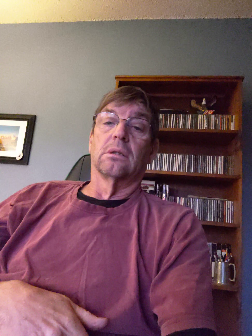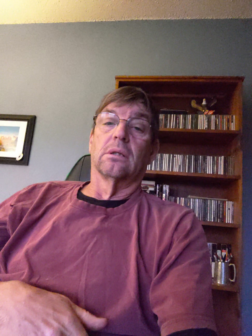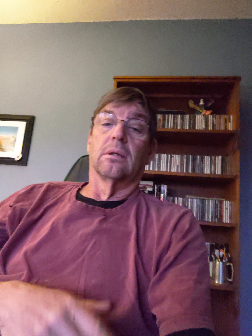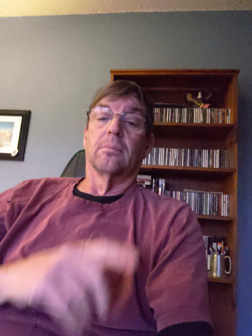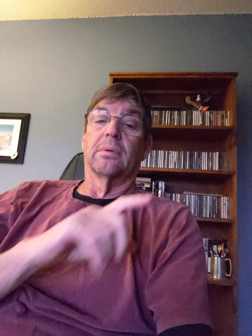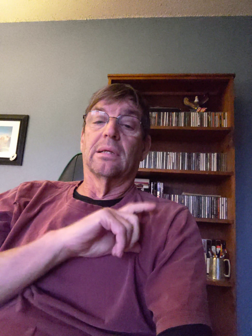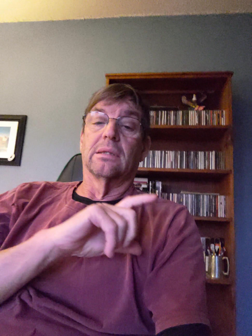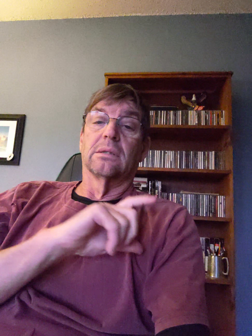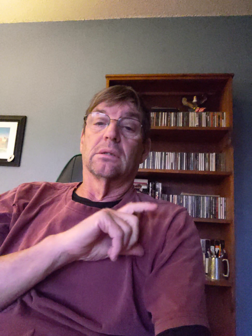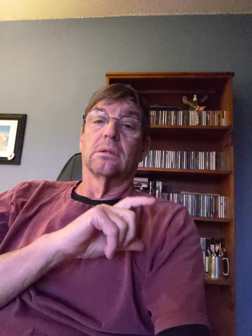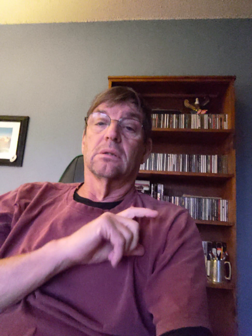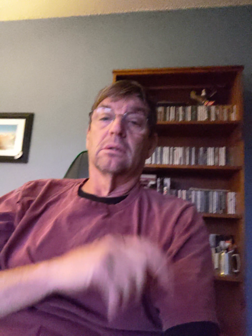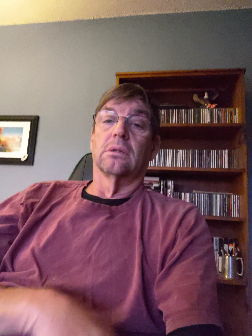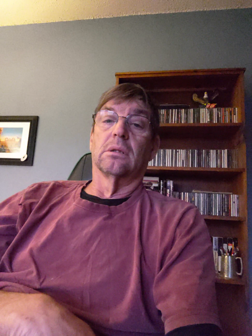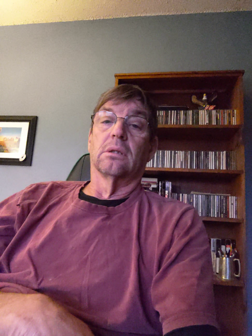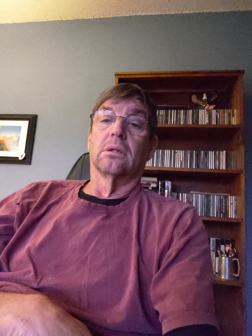police